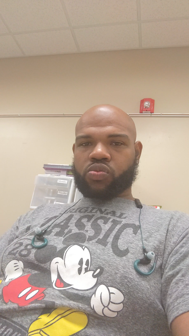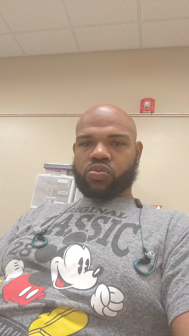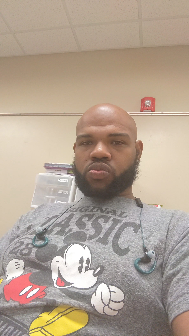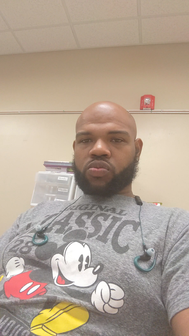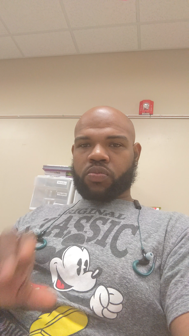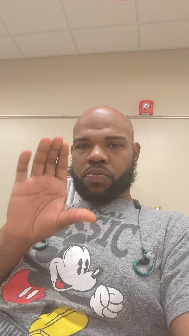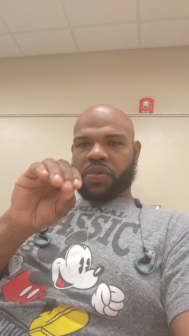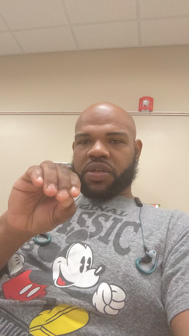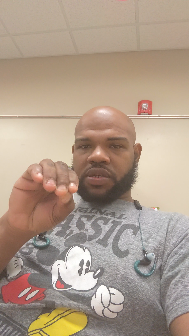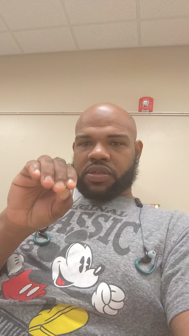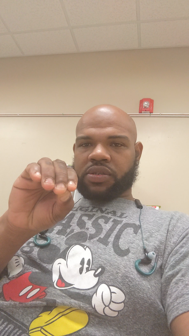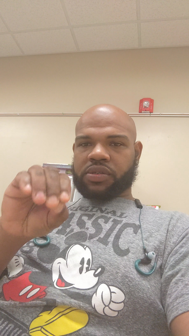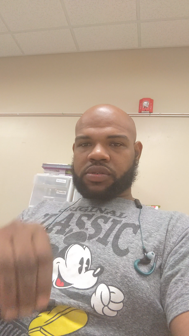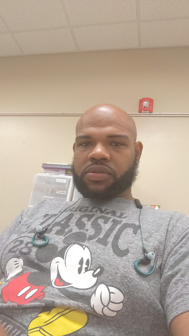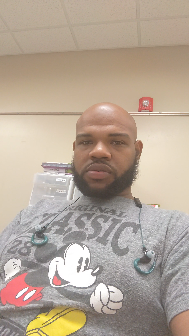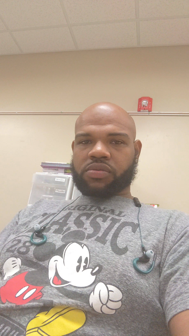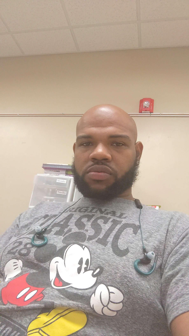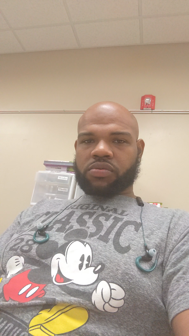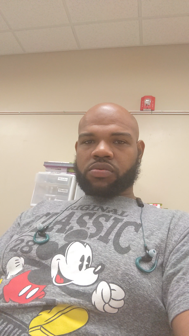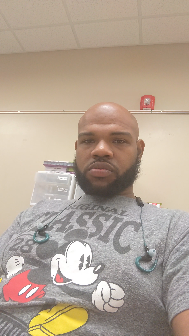bite